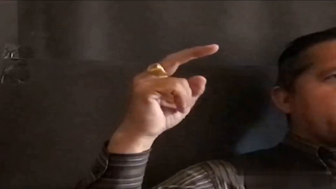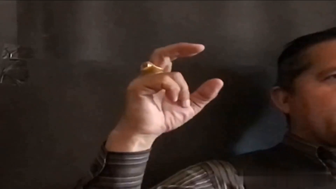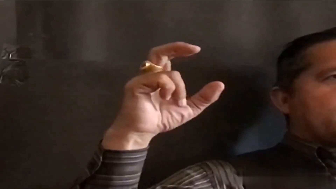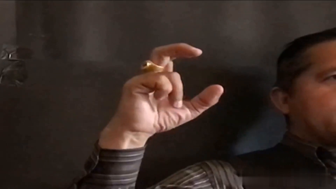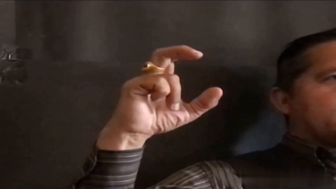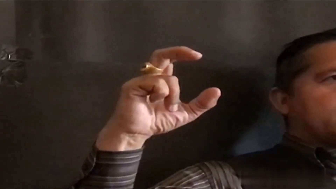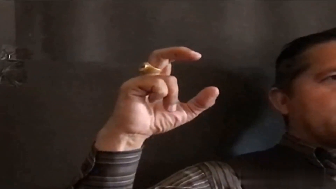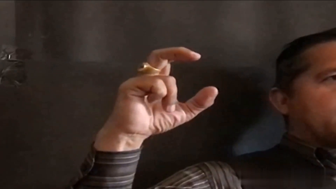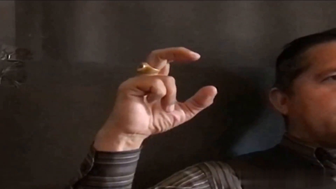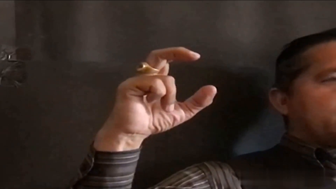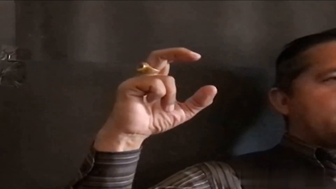द